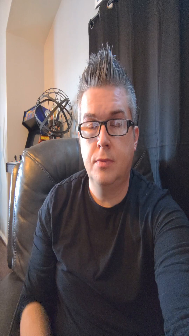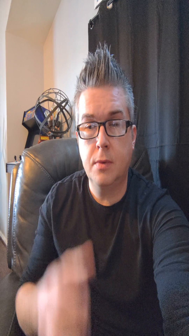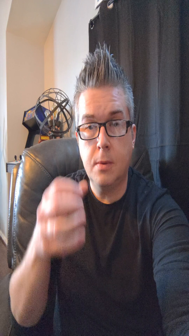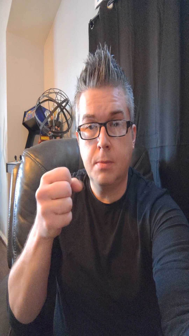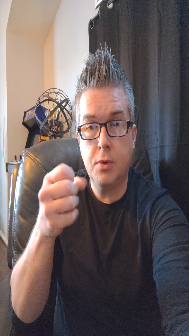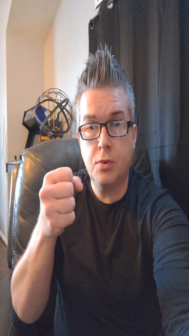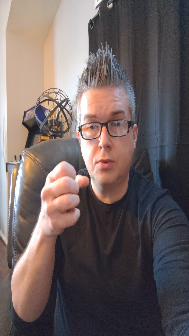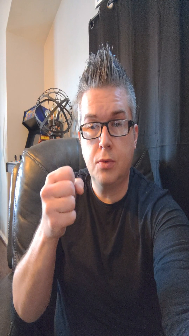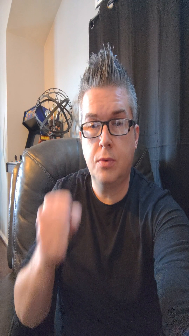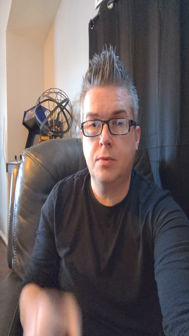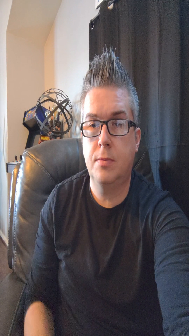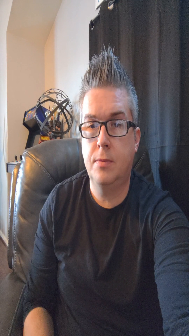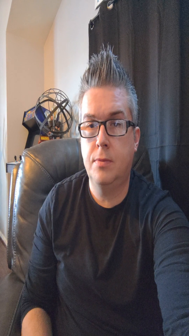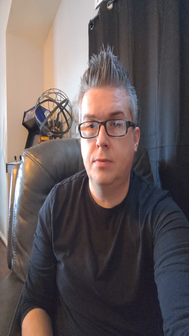milk